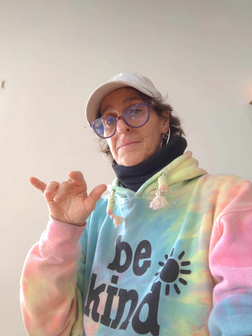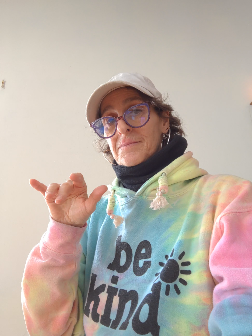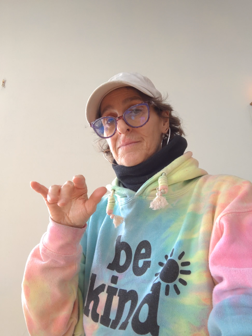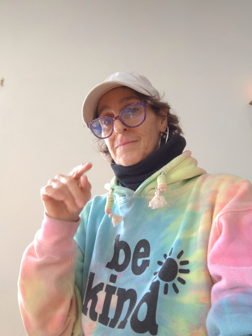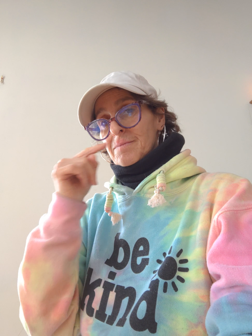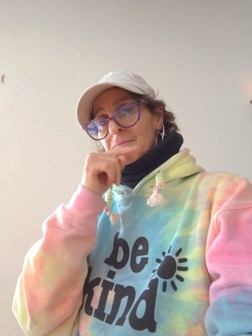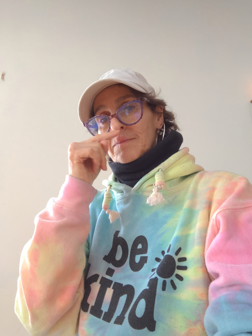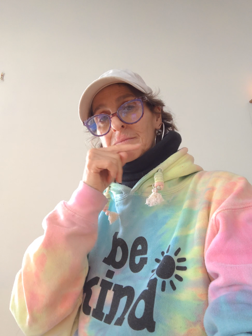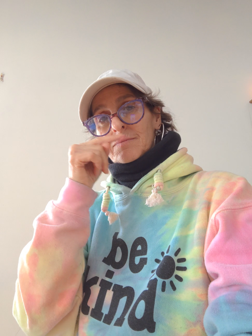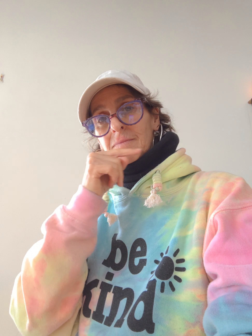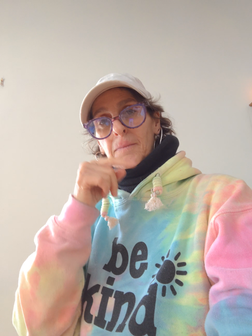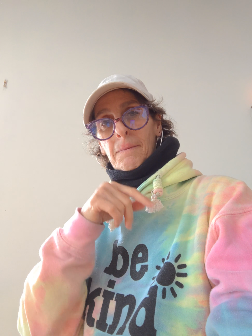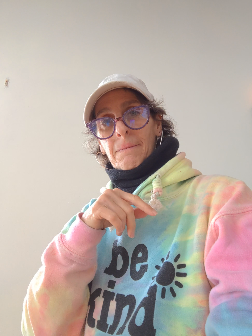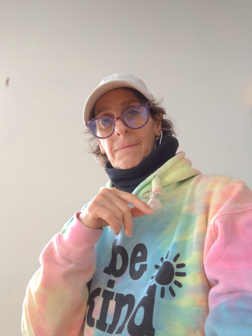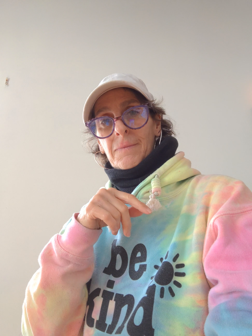toothbrush